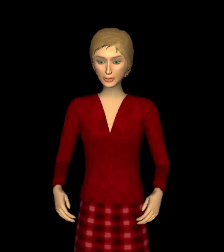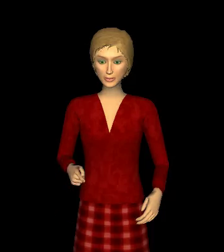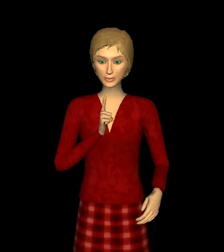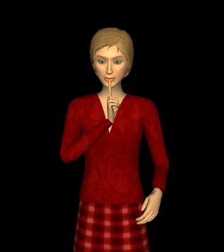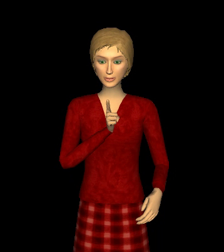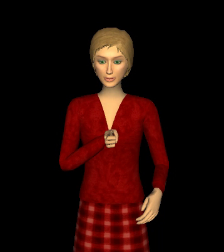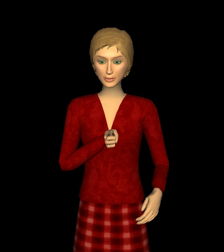طلب